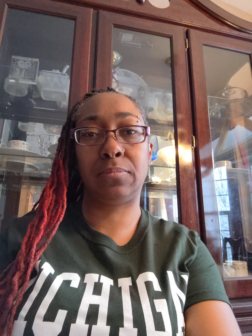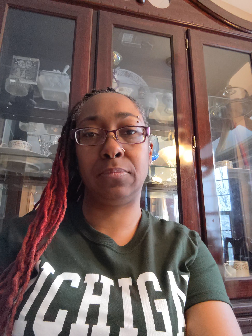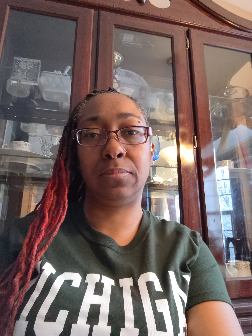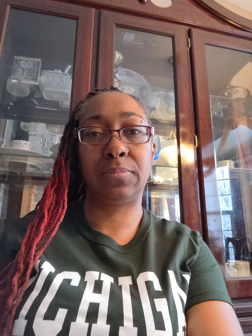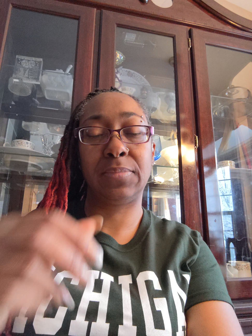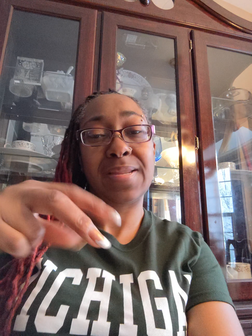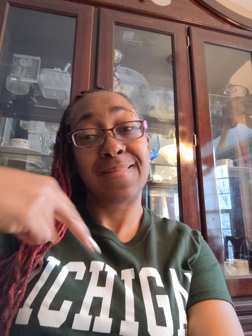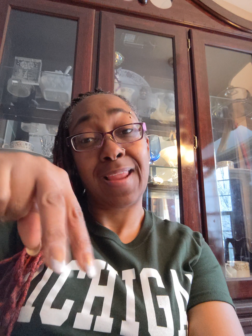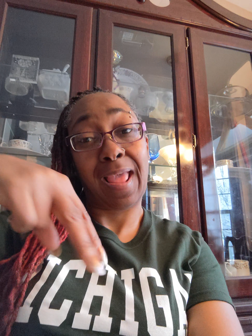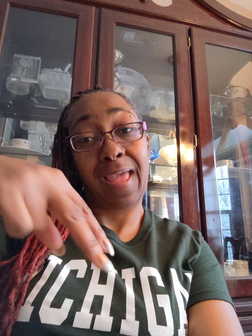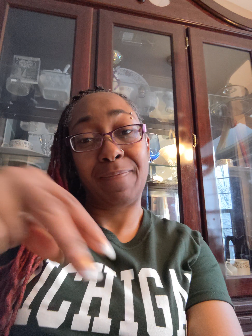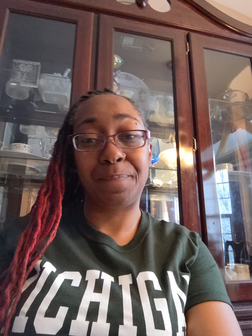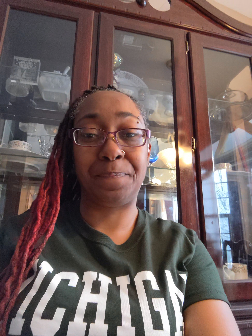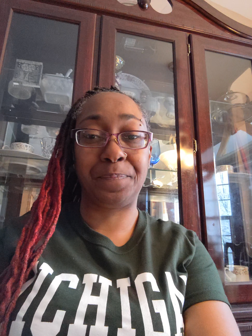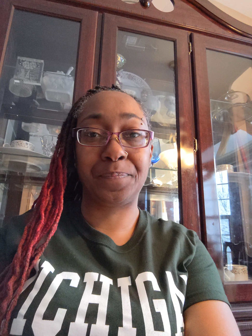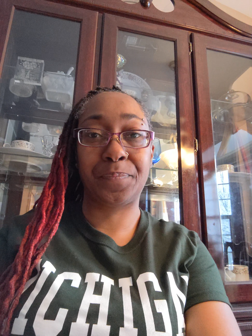dance